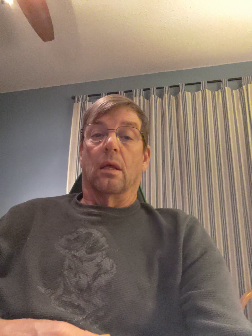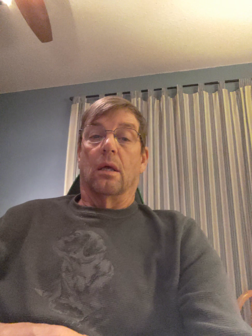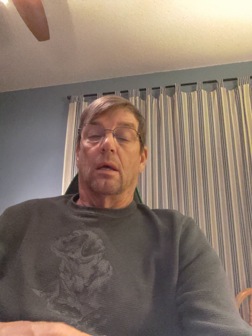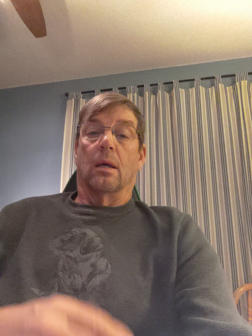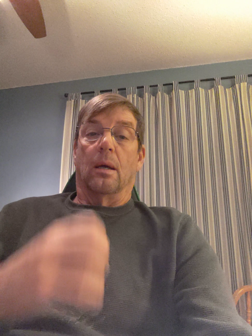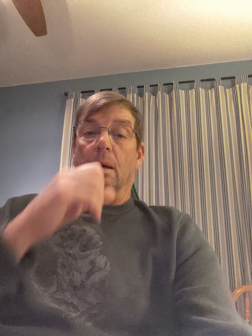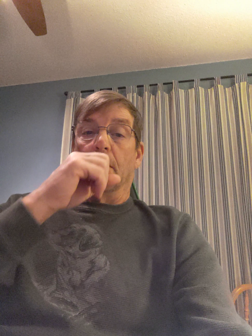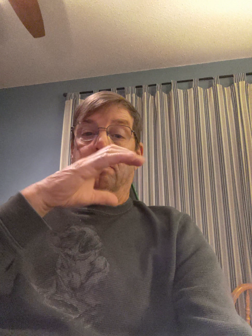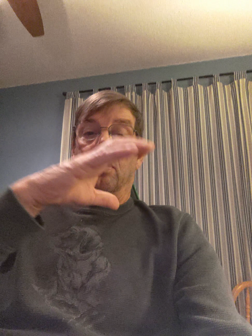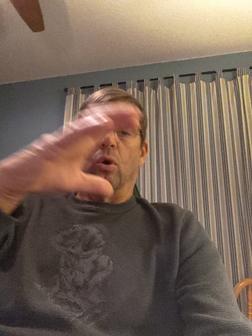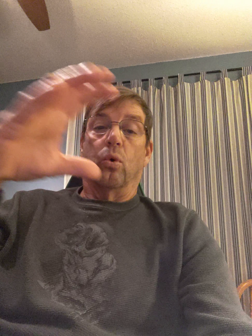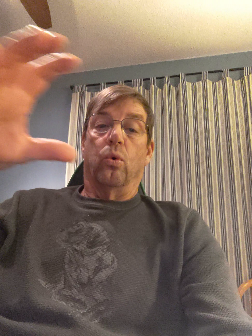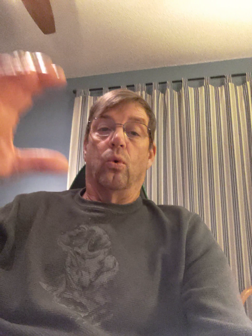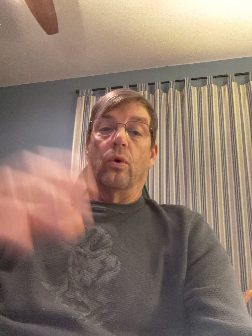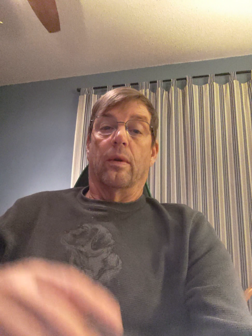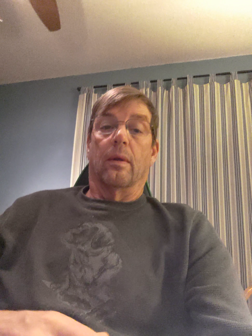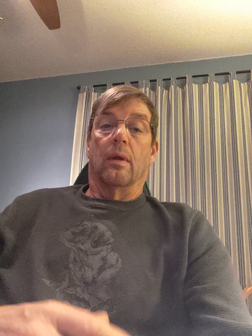balloon